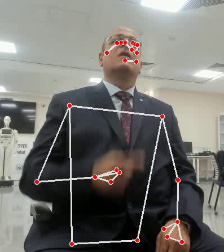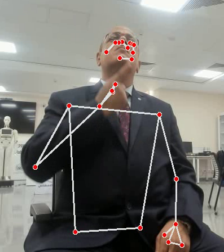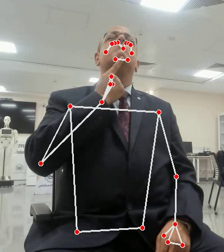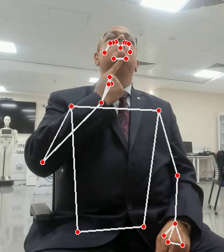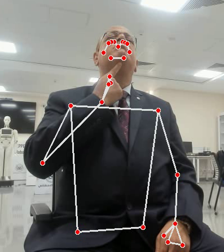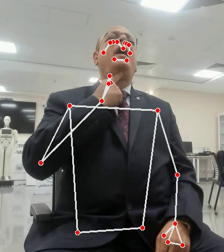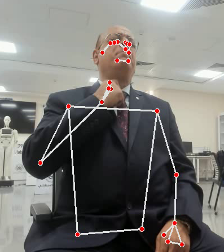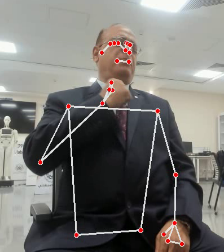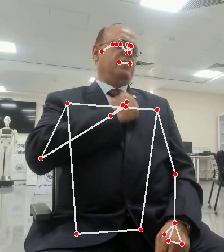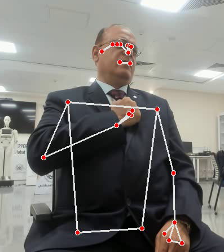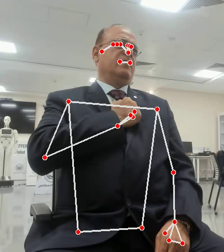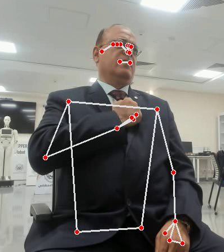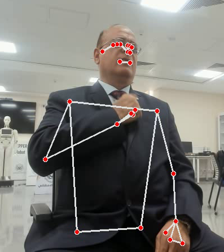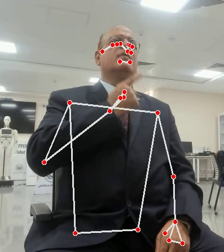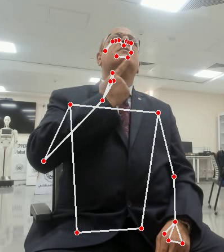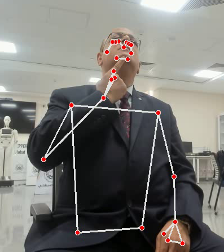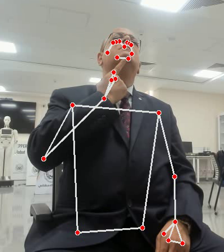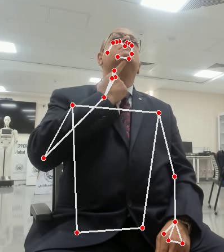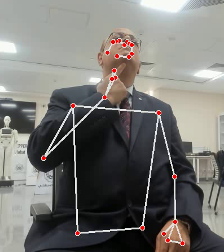bhab